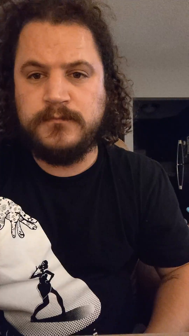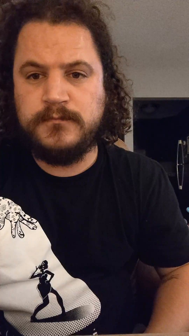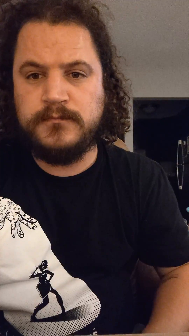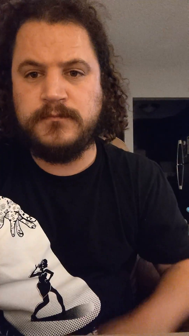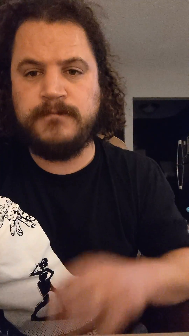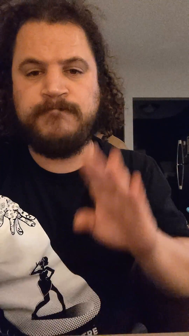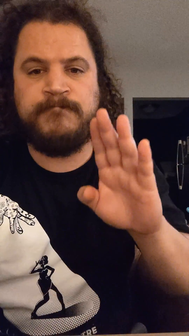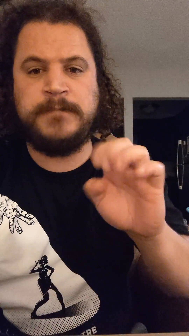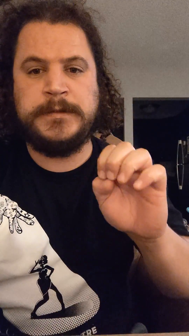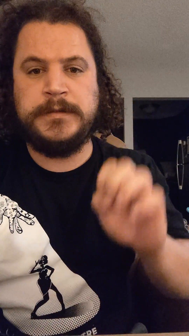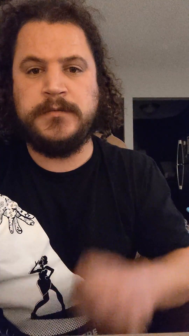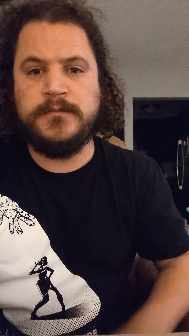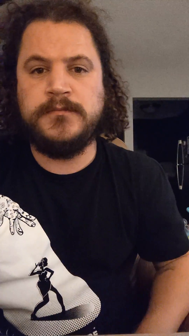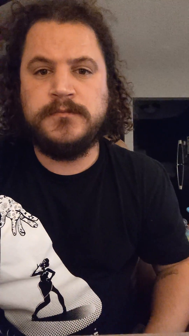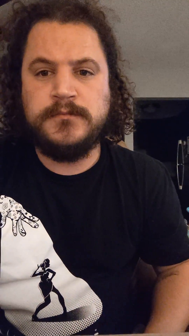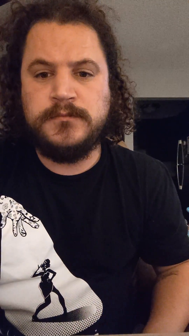be